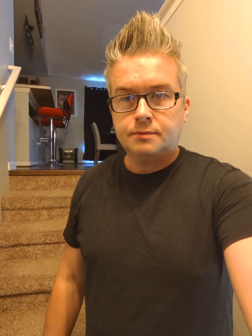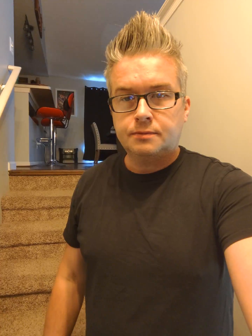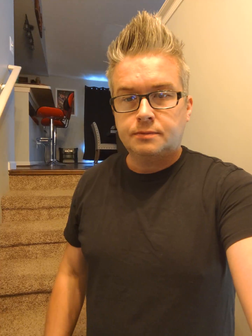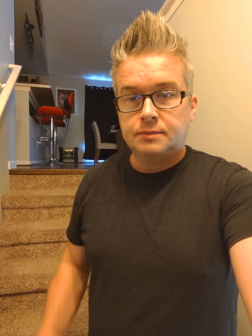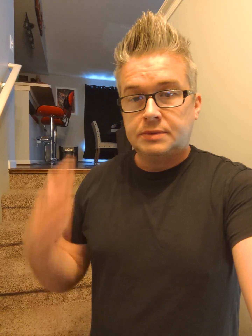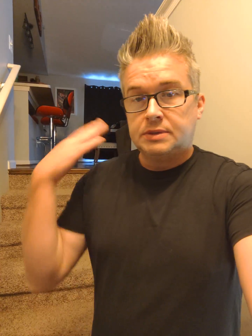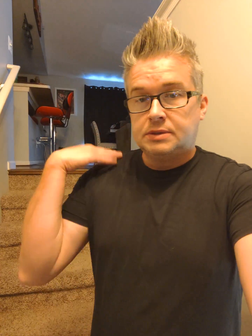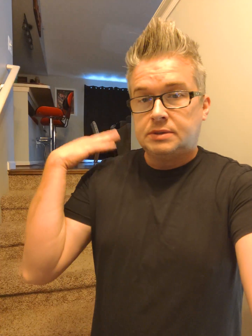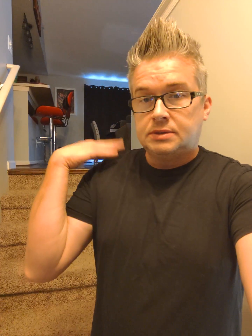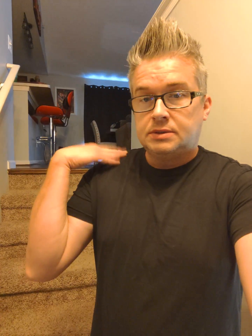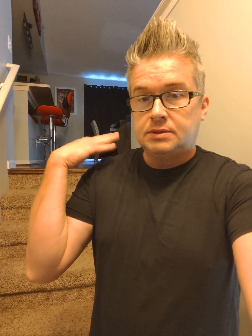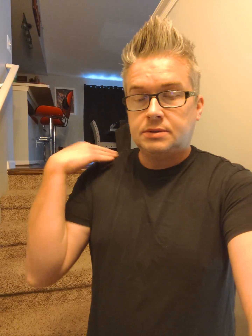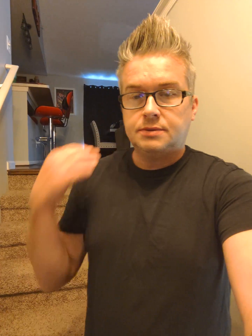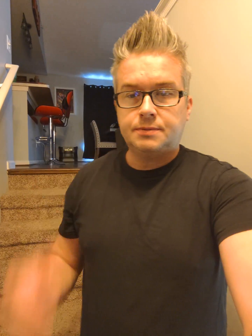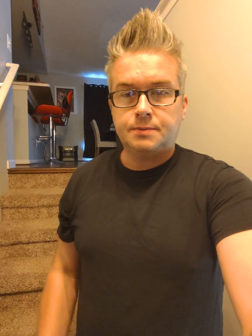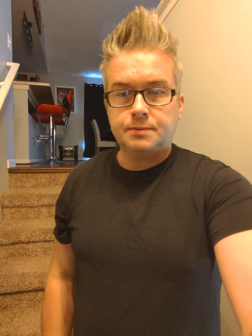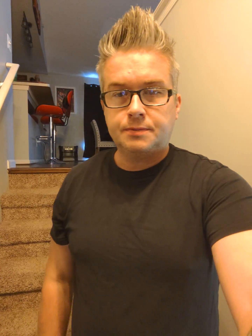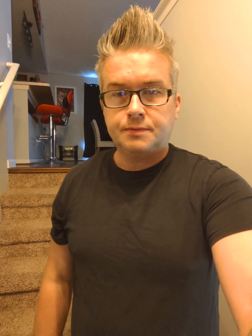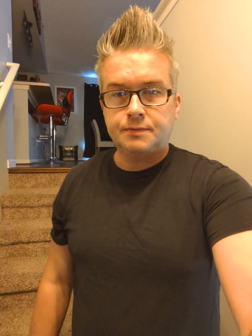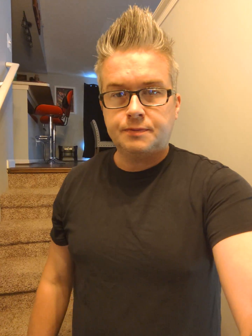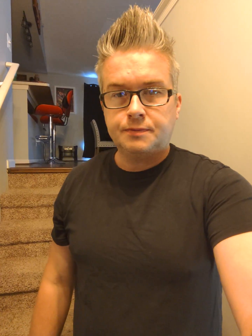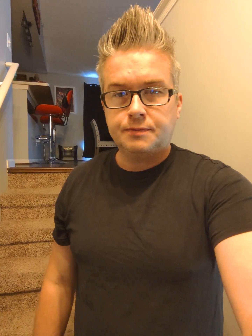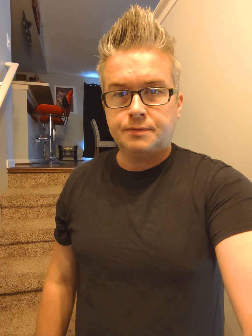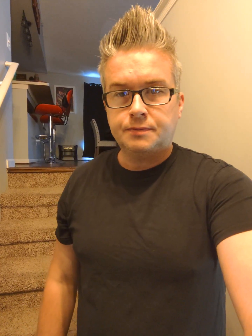shoulder